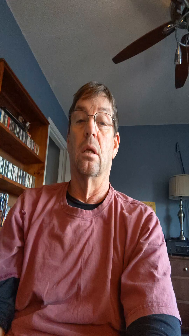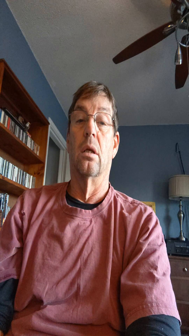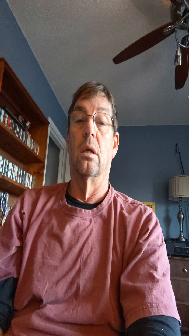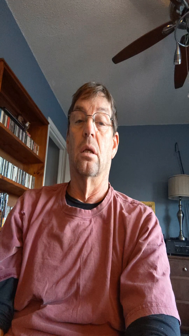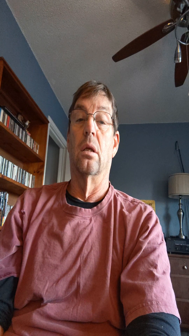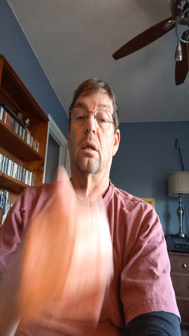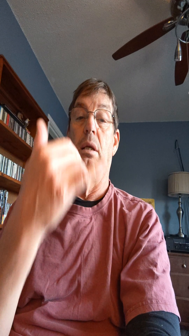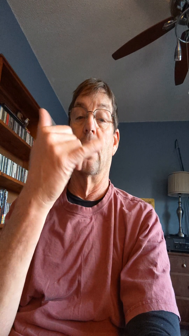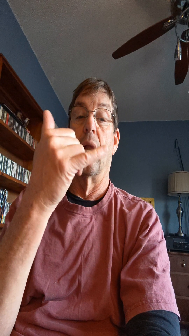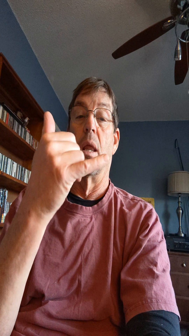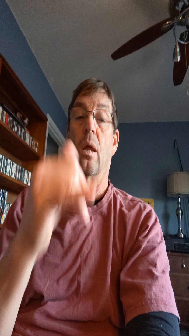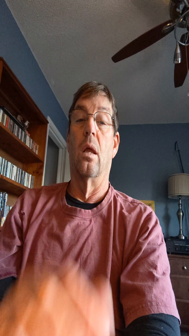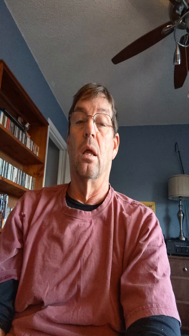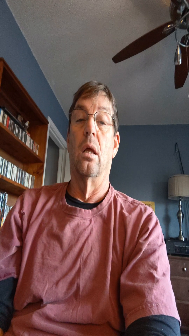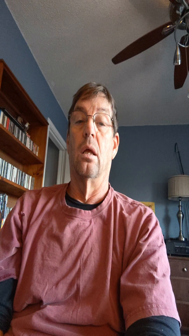yellow